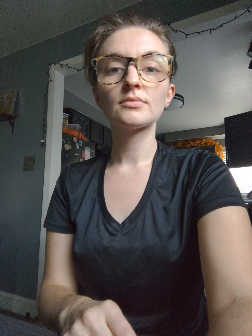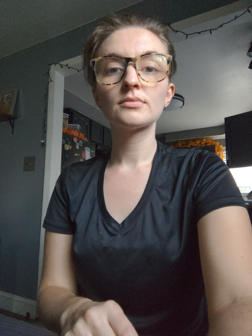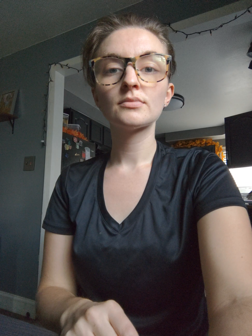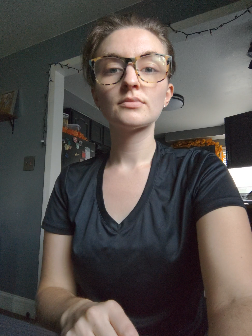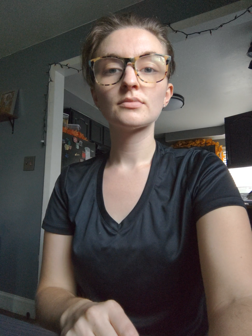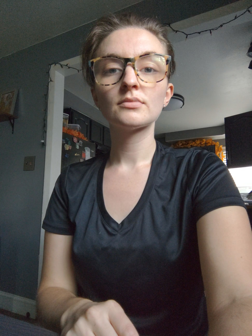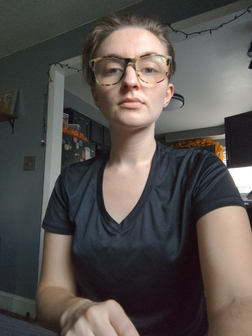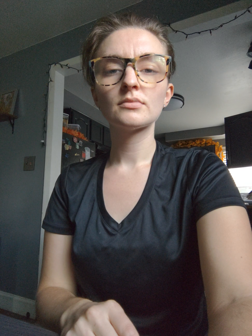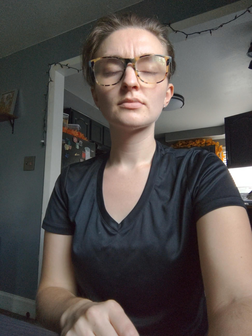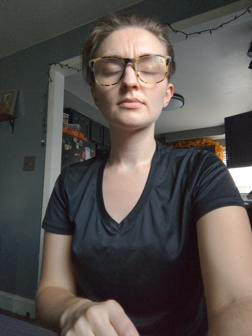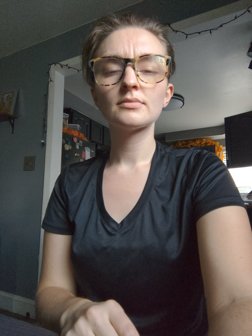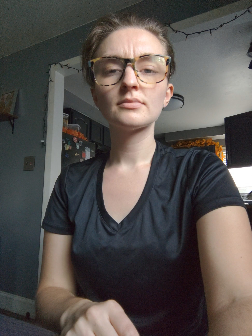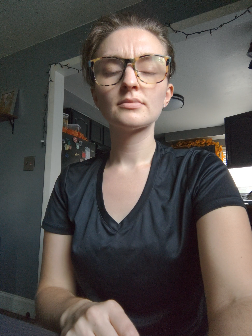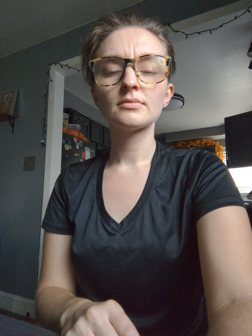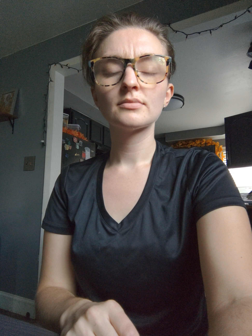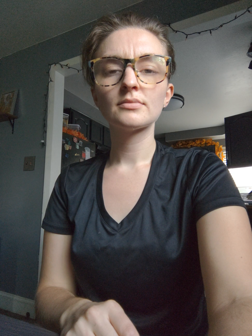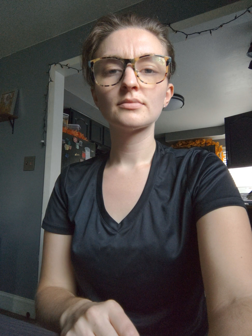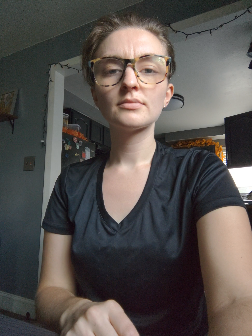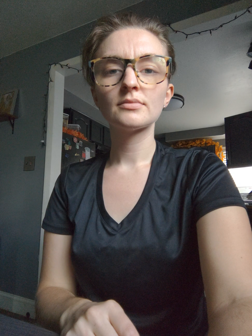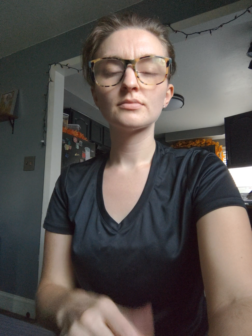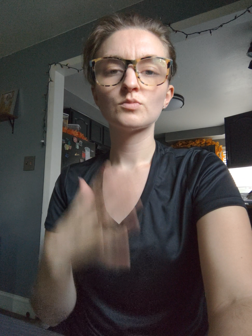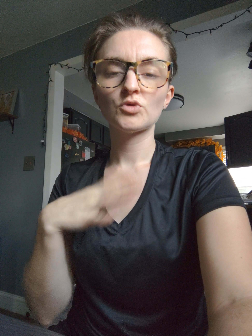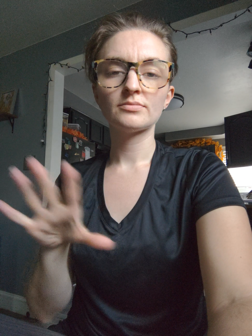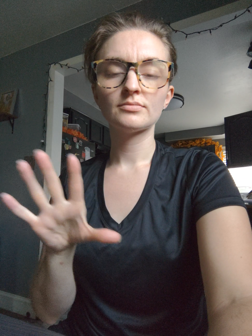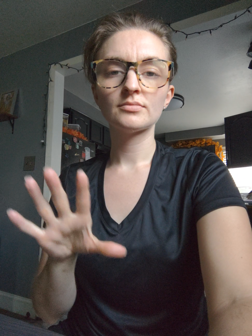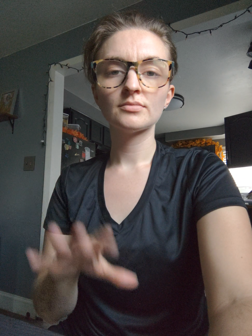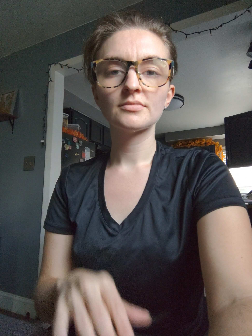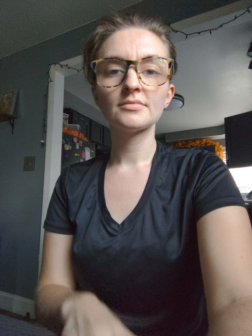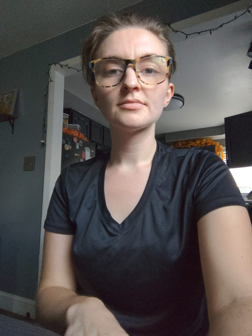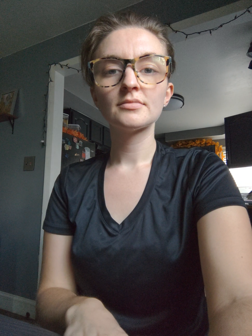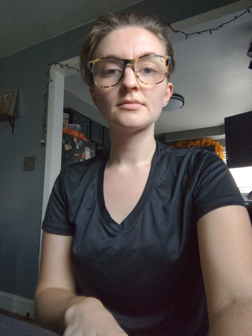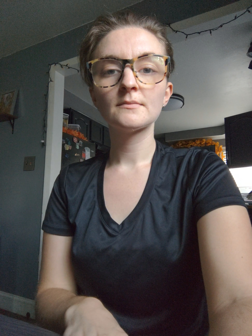dress